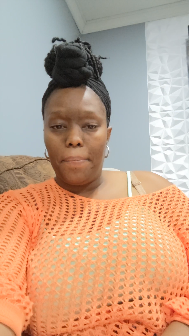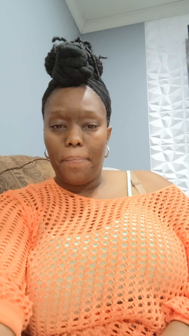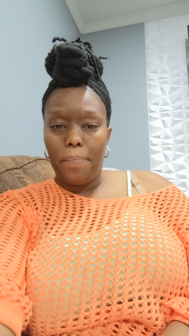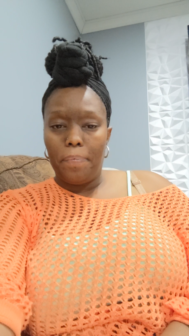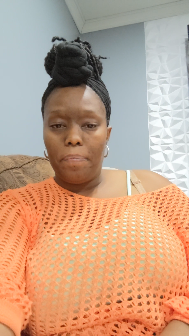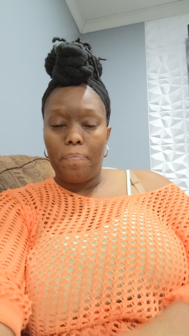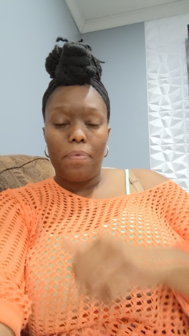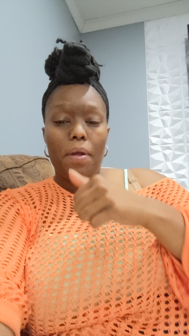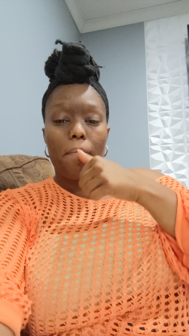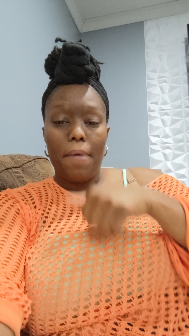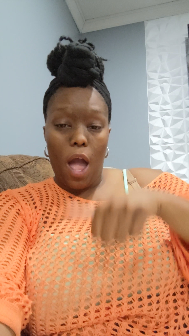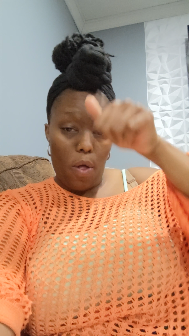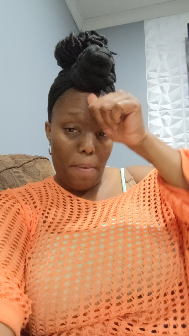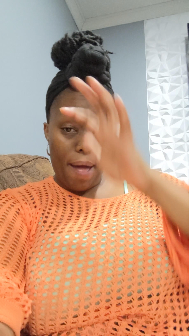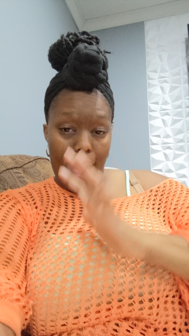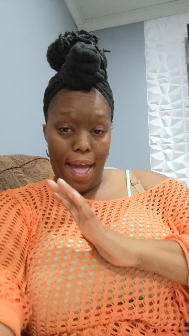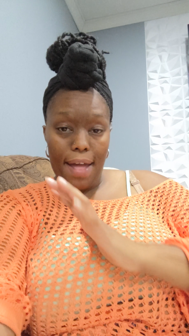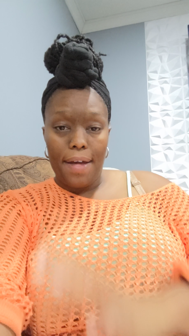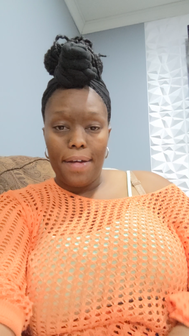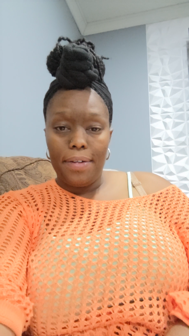mailman